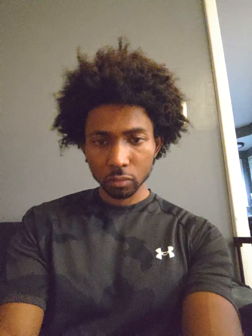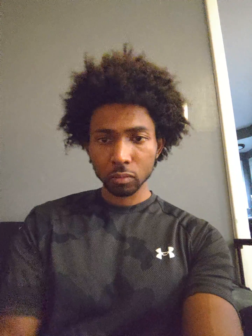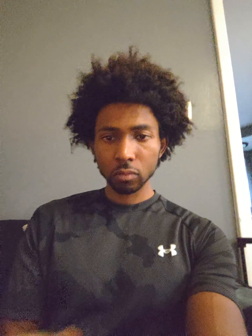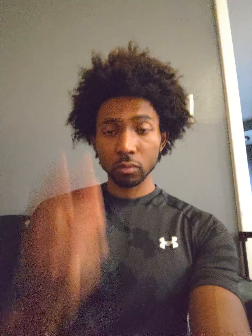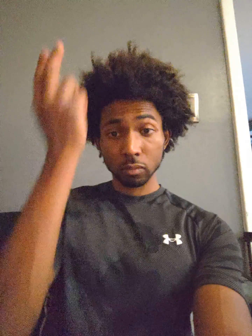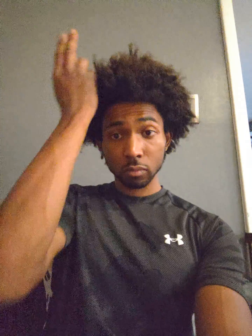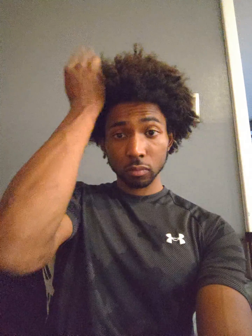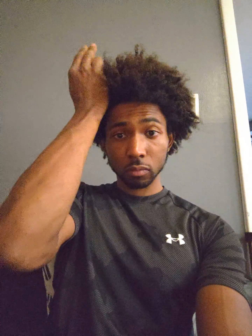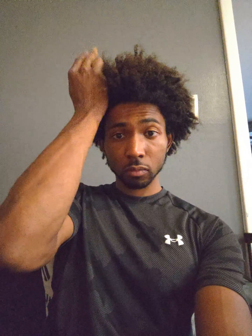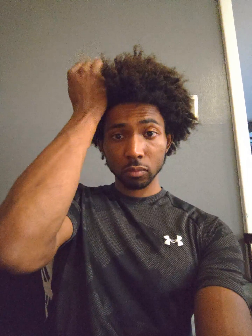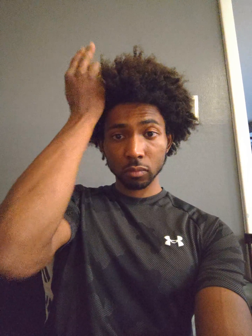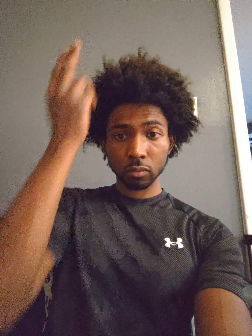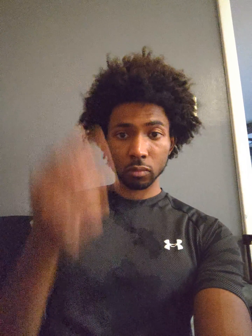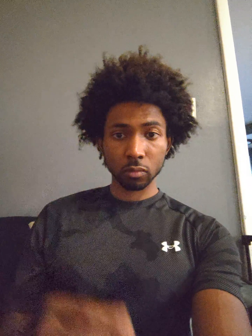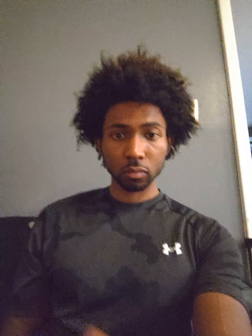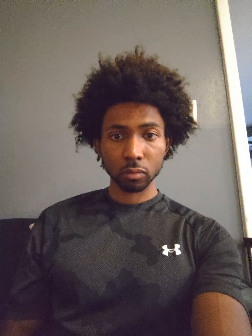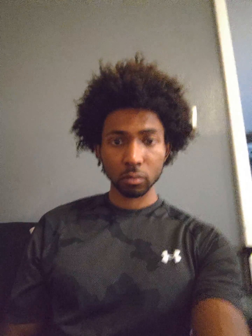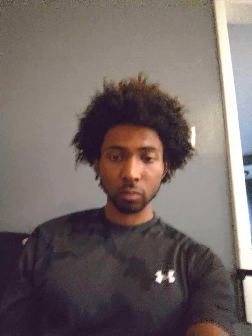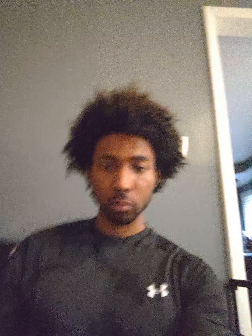rabbit